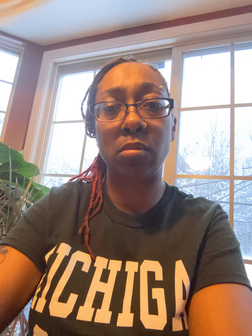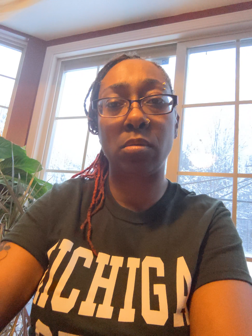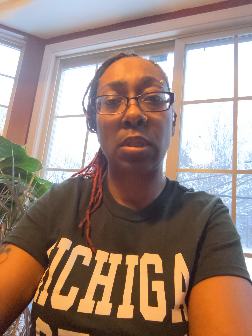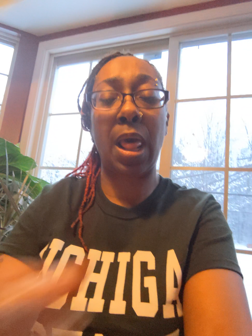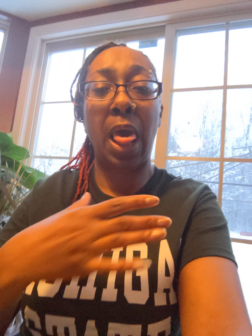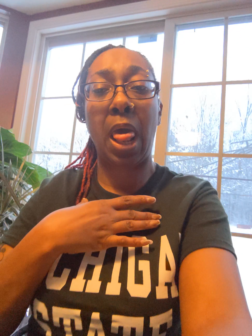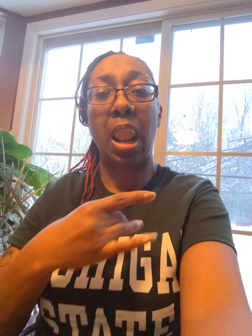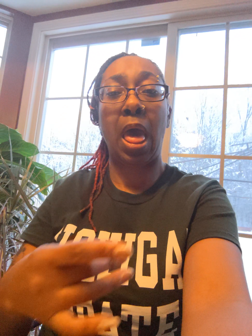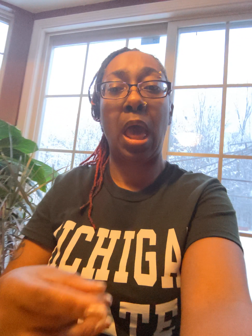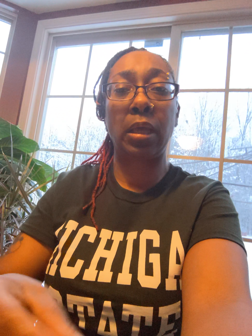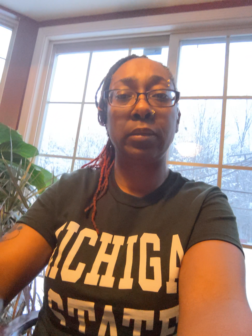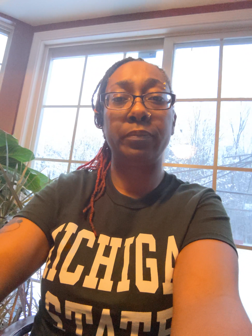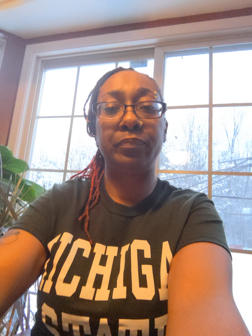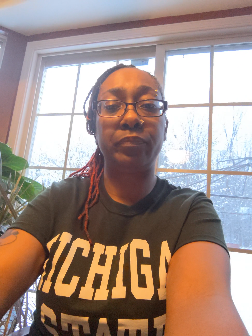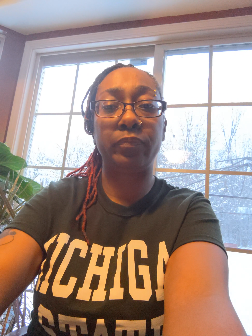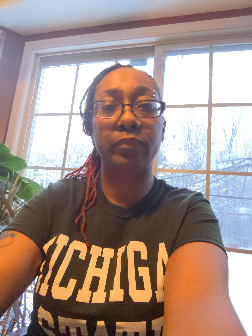like